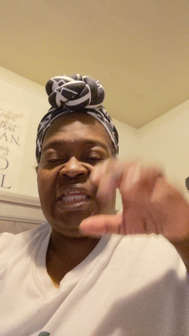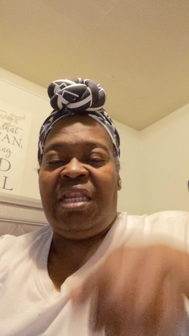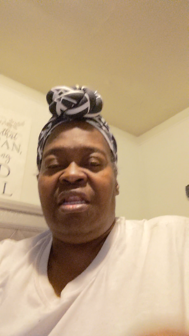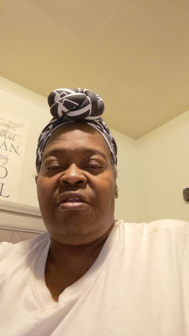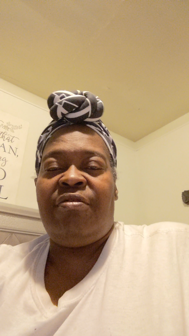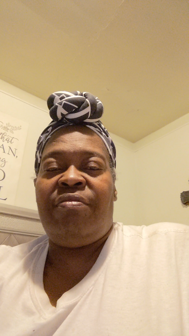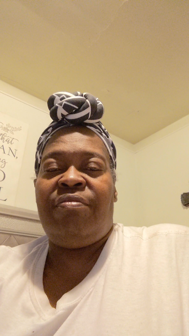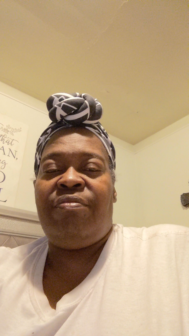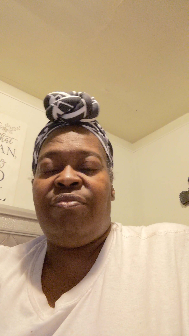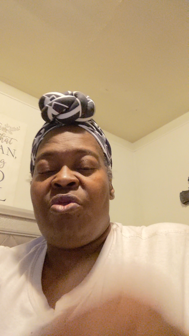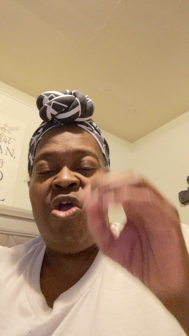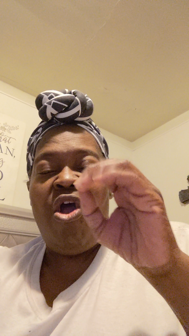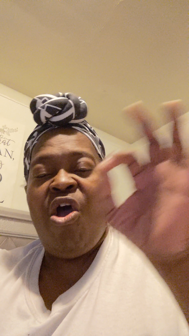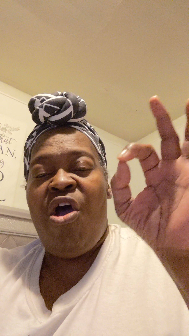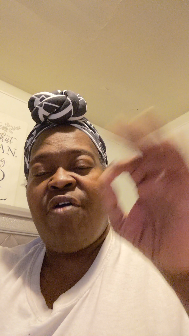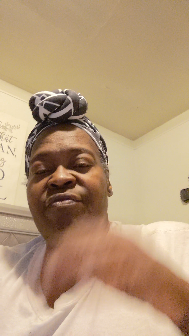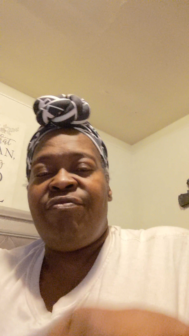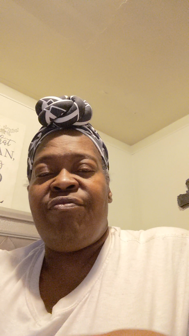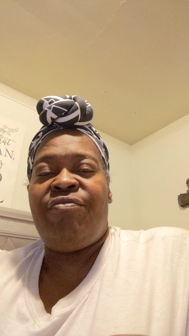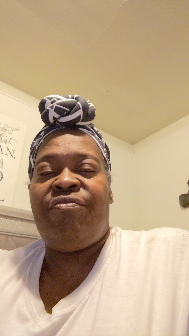of